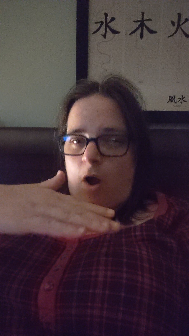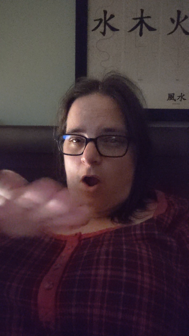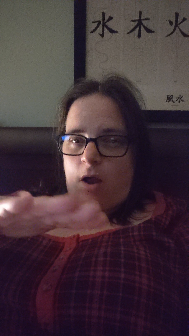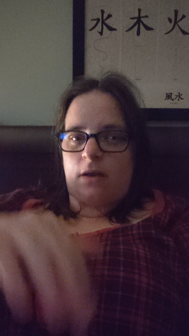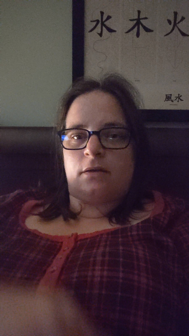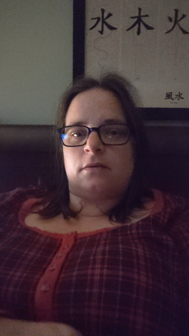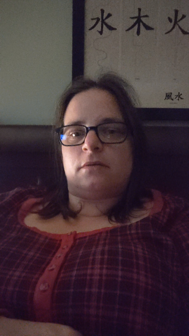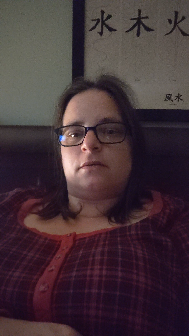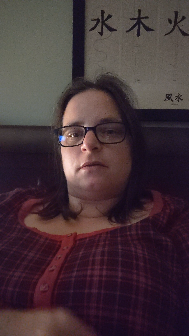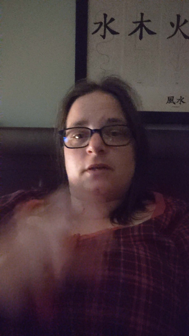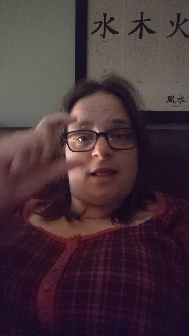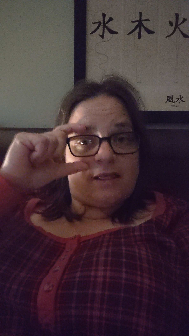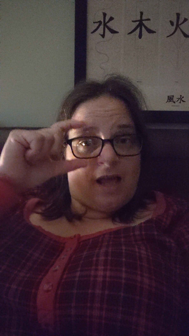glasses